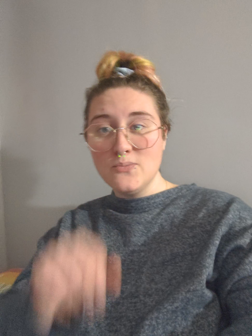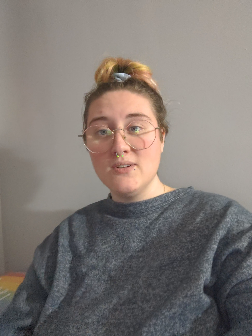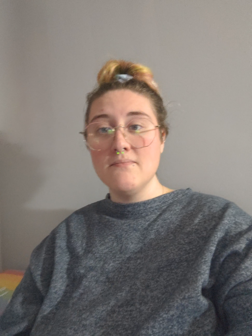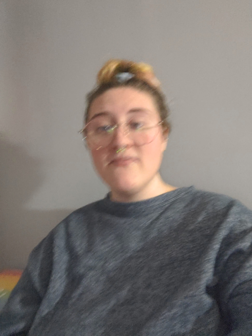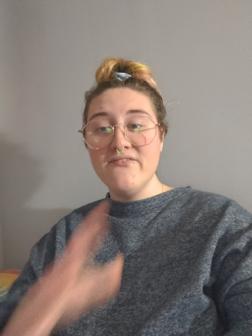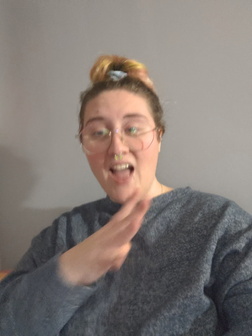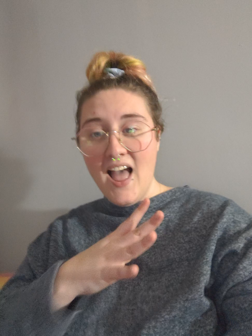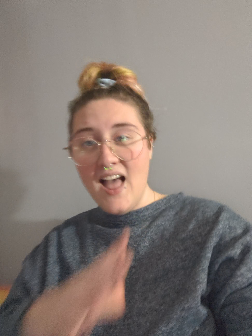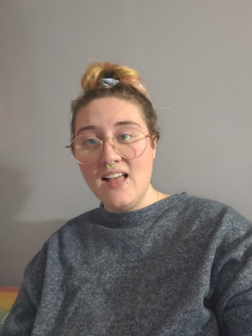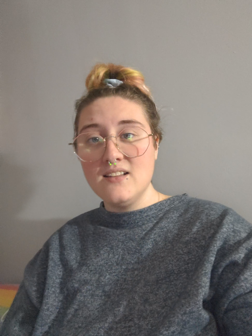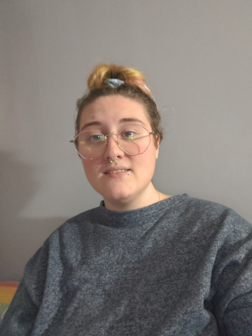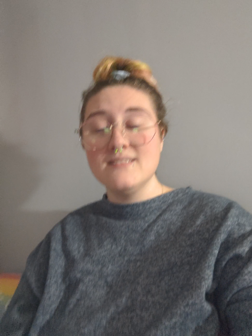fine